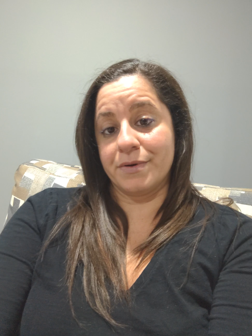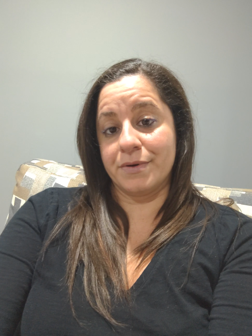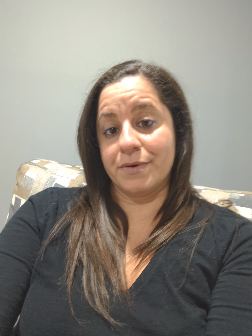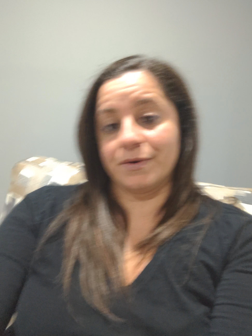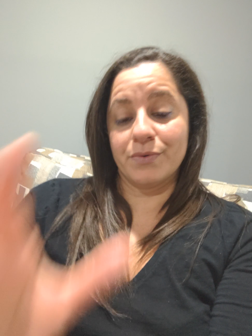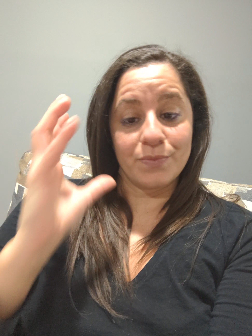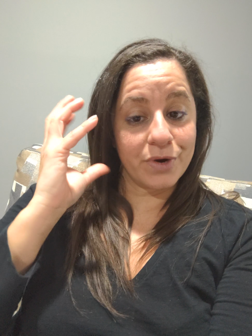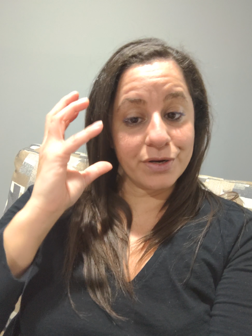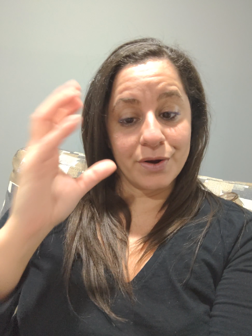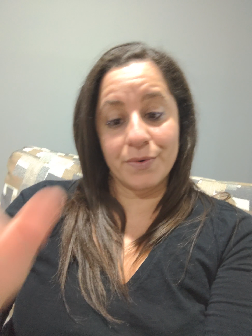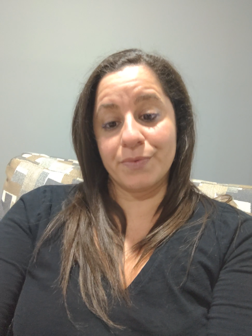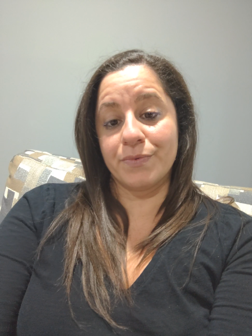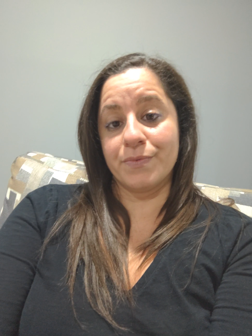radio